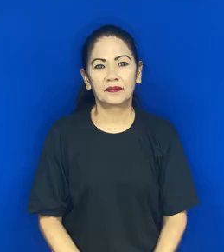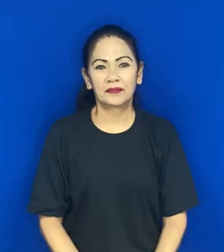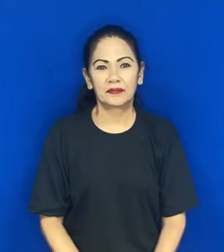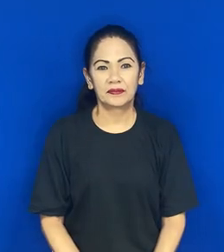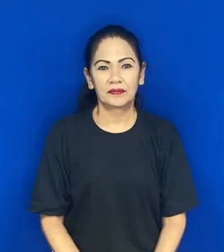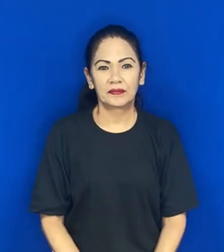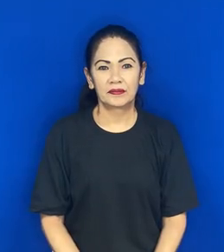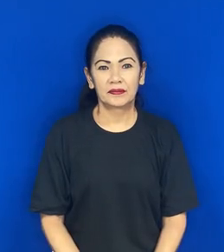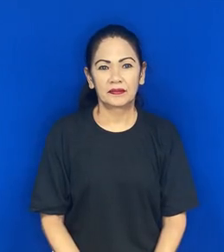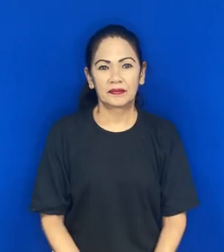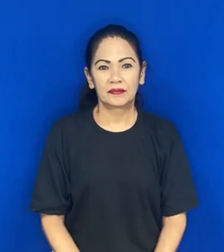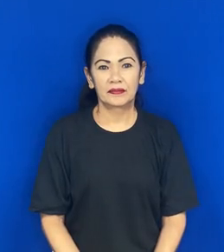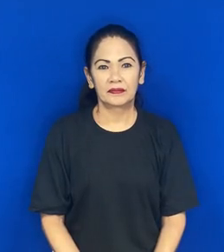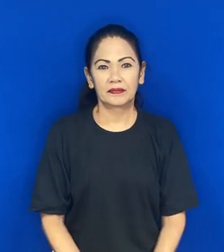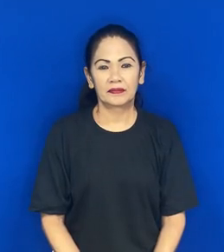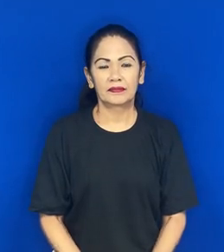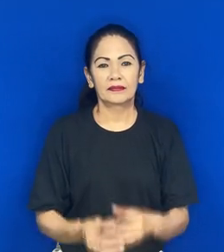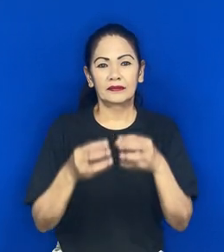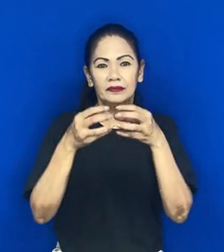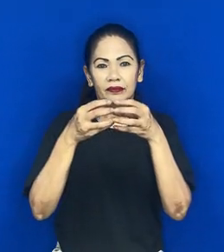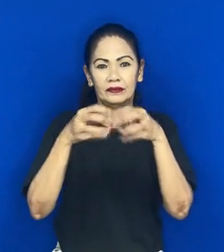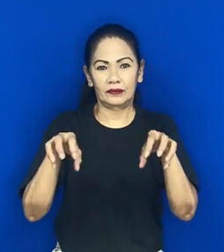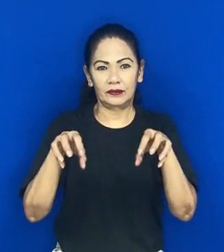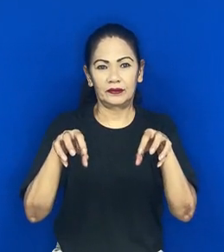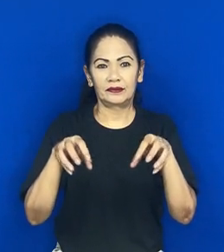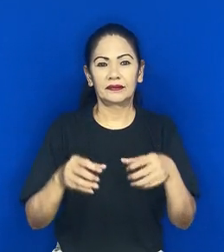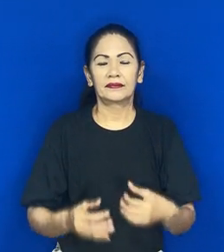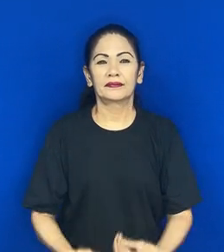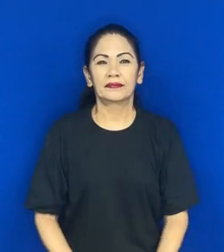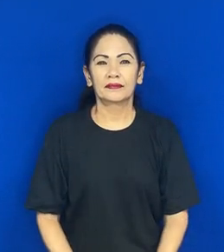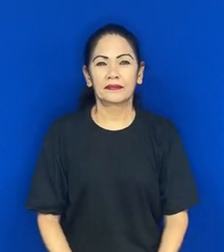egg